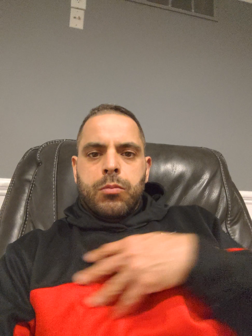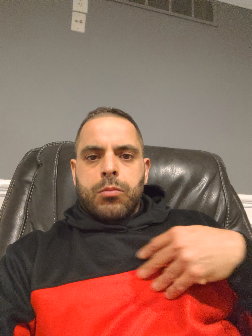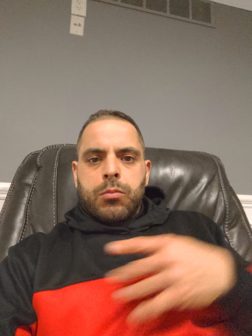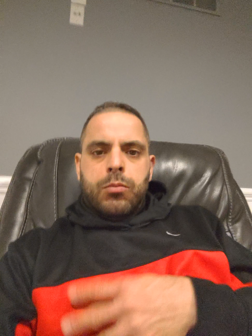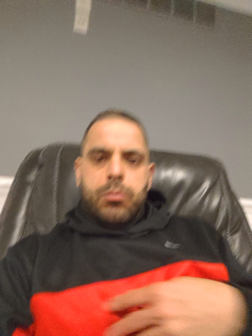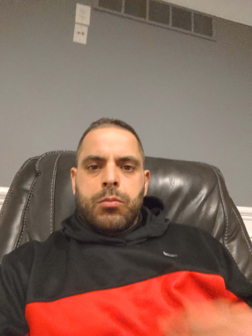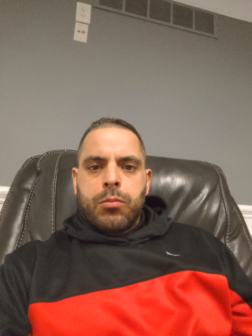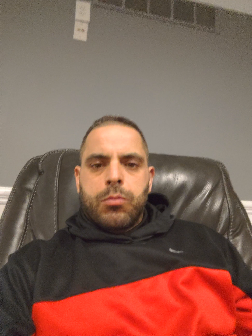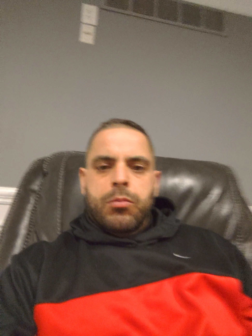brother